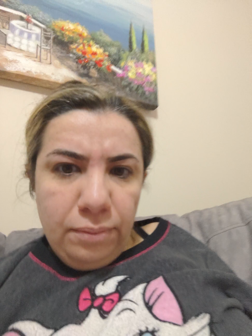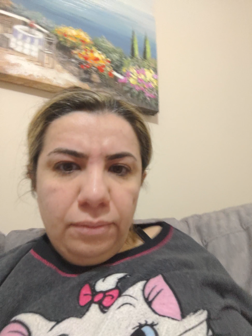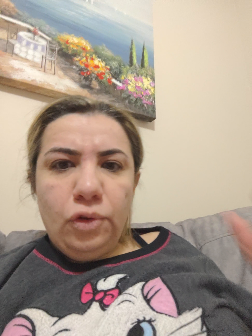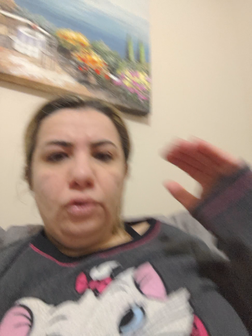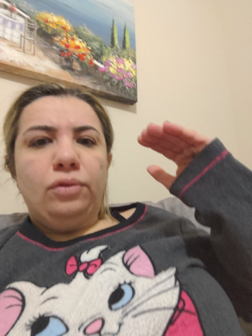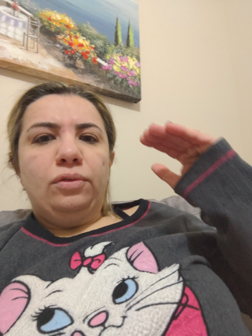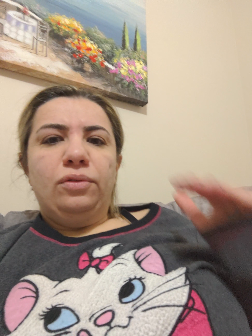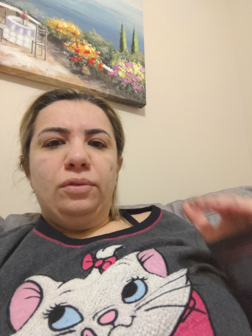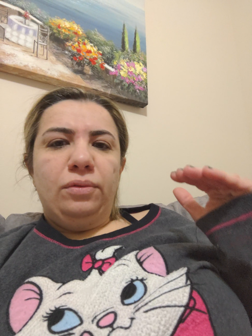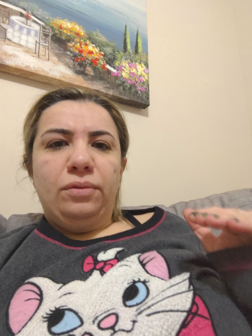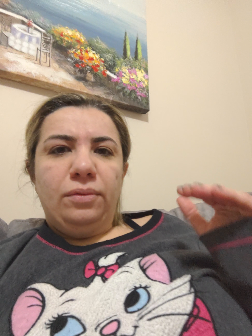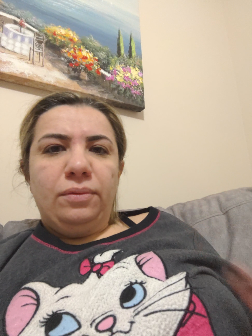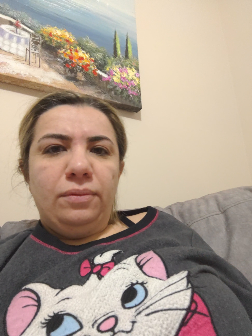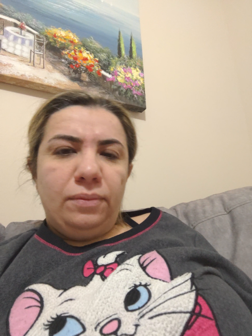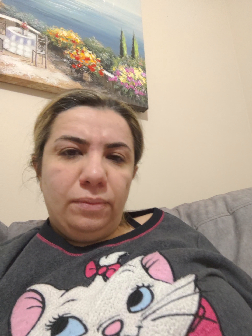child